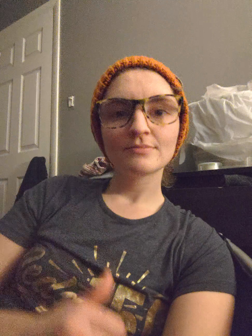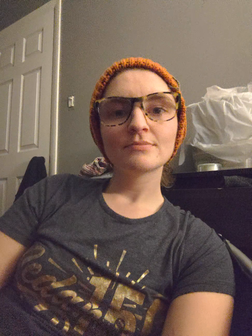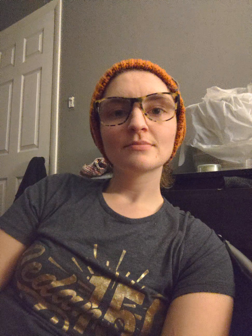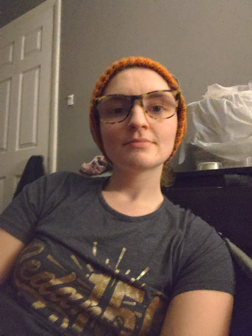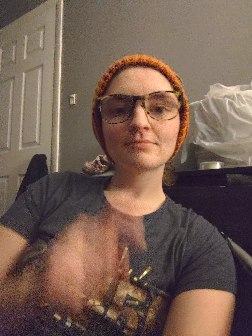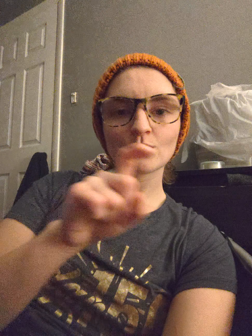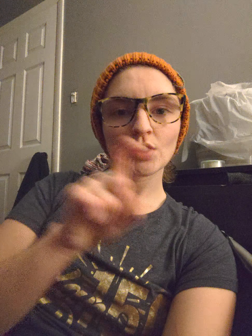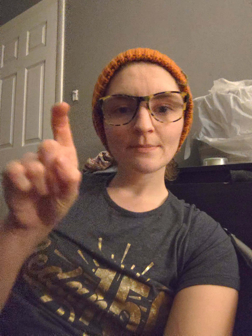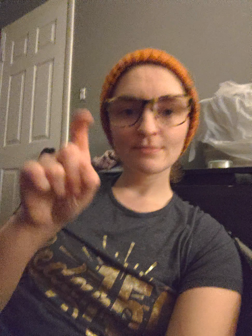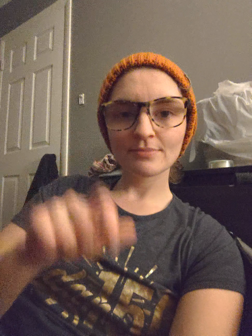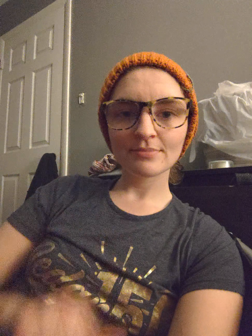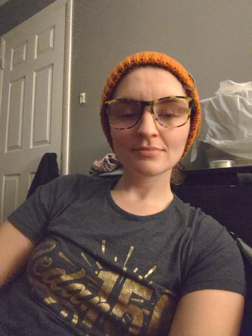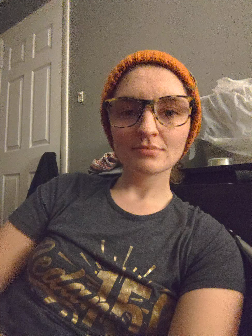close